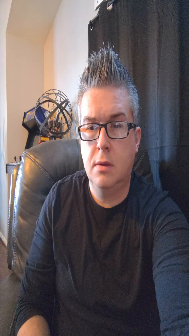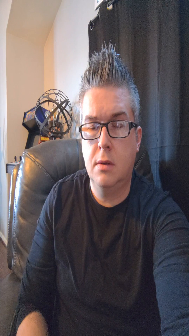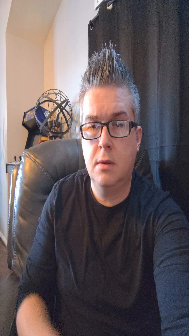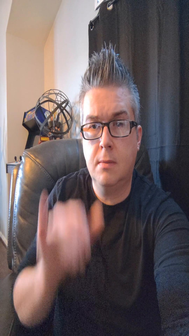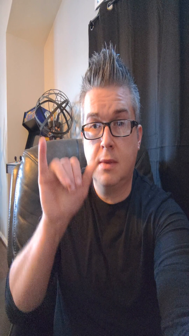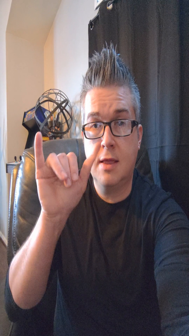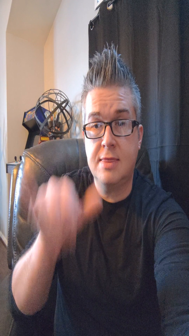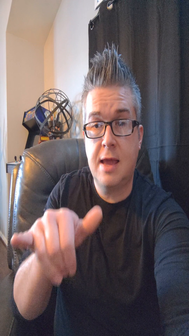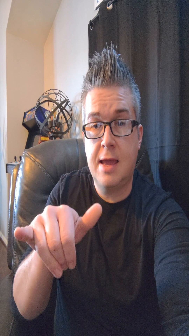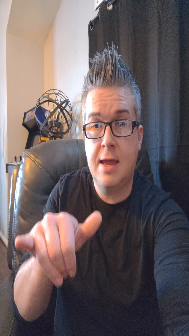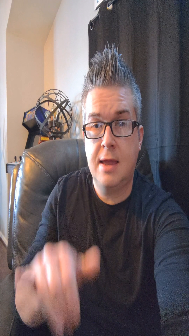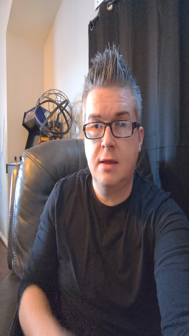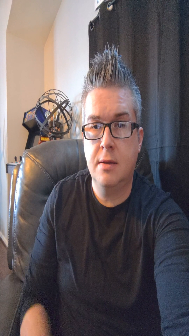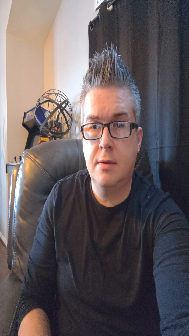that